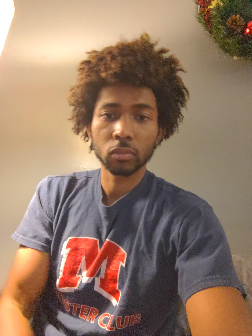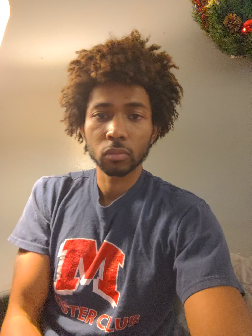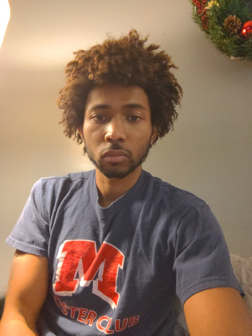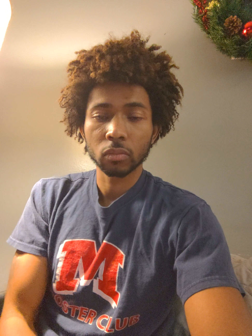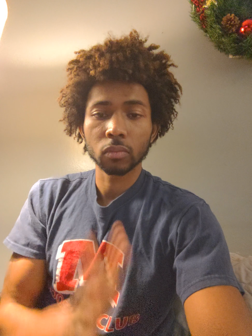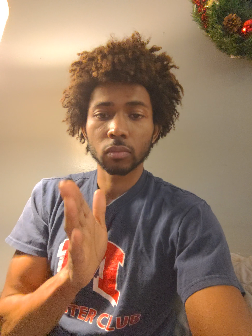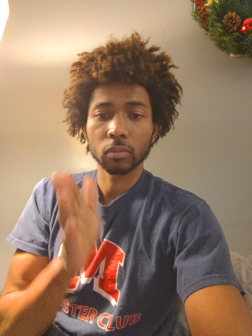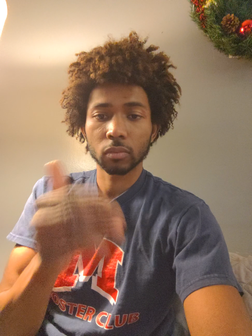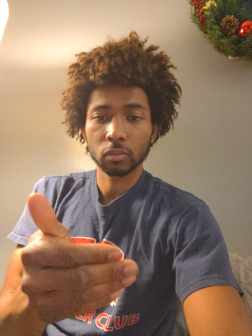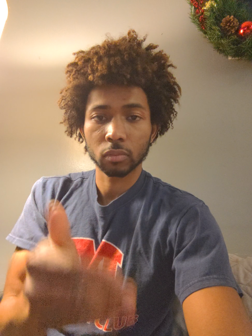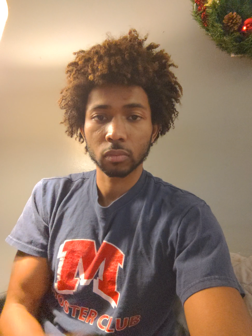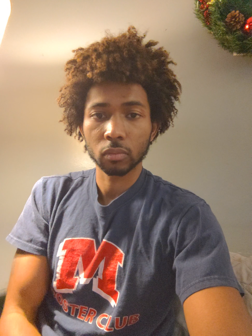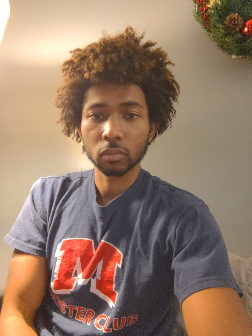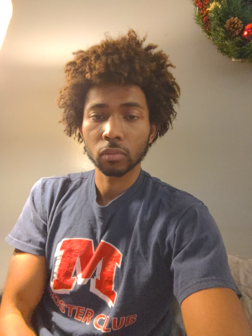room